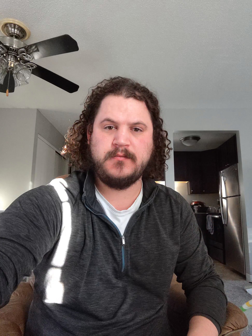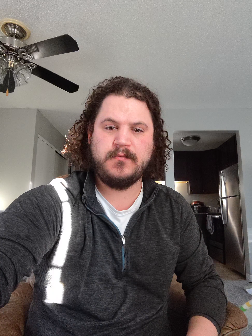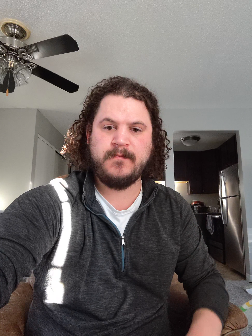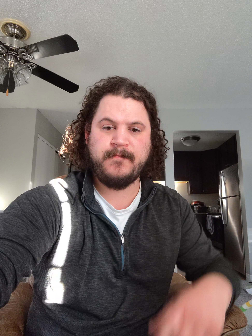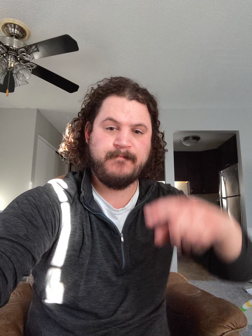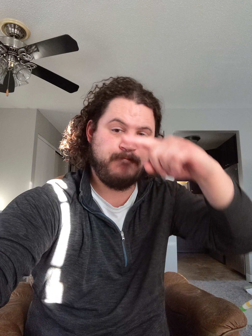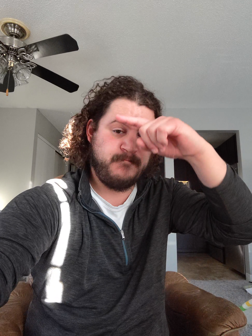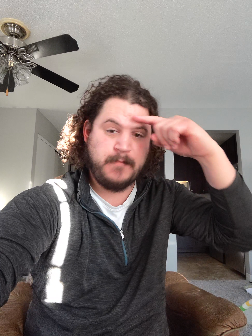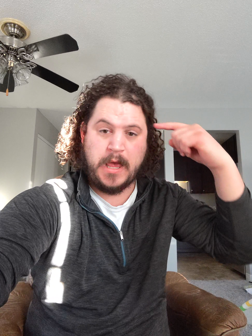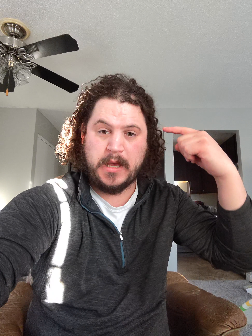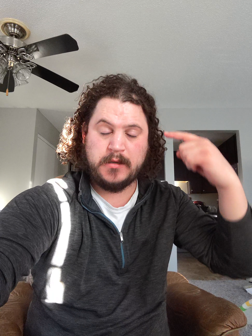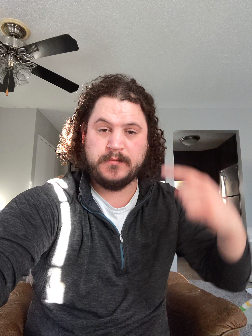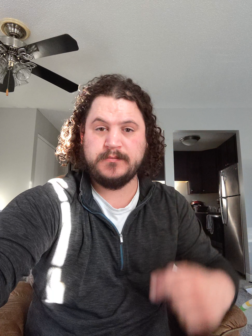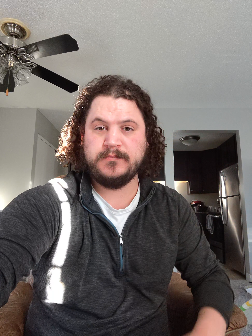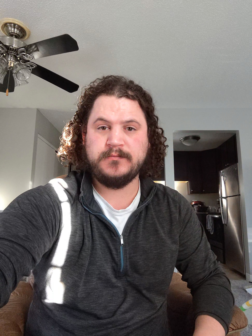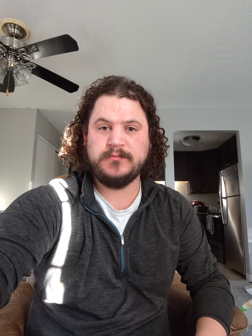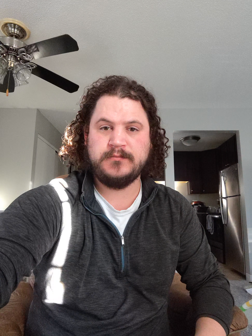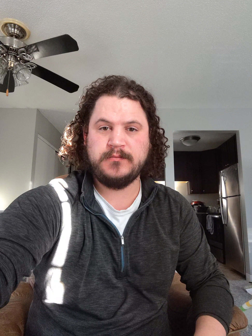black